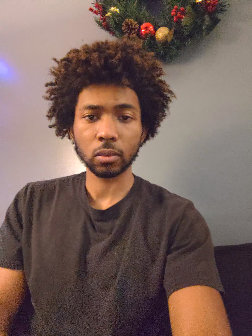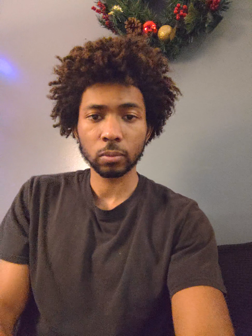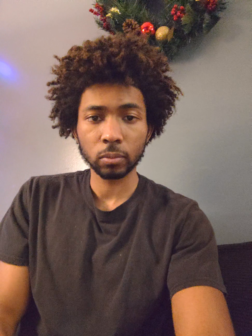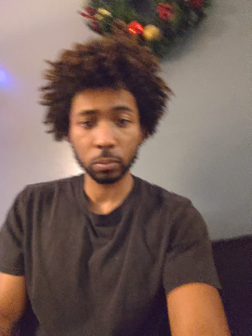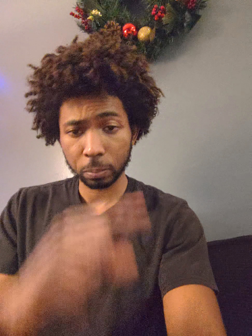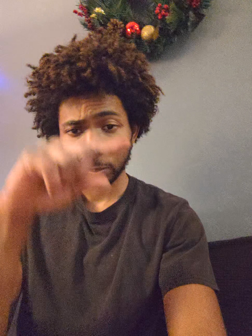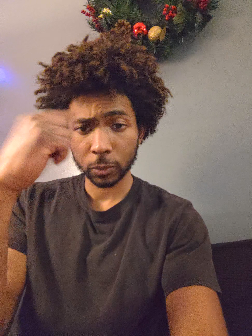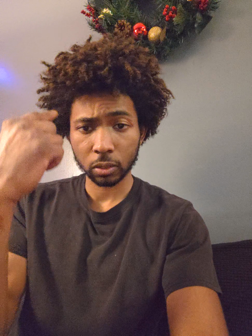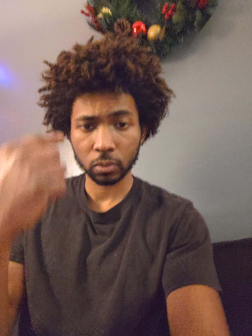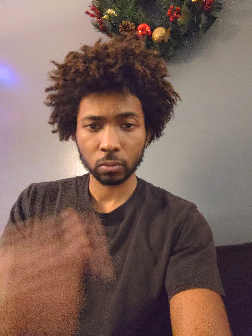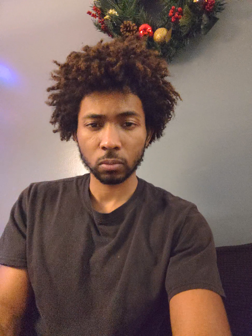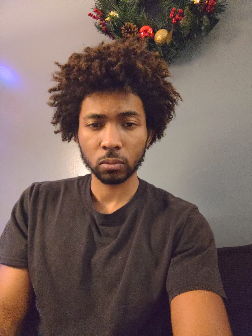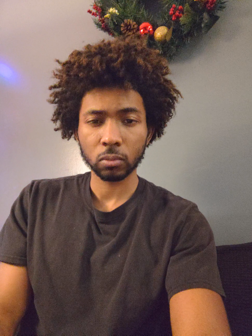black